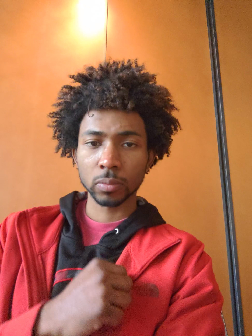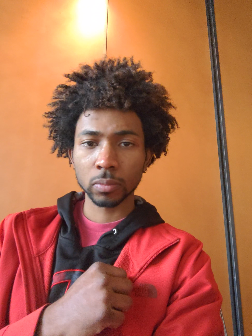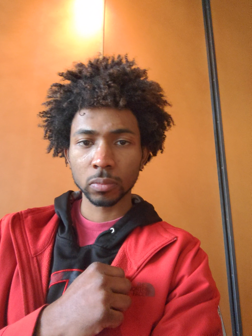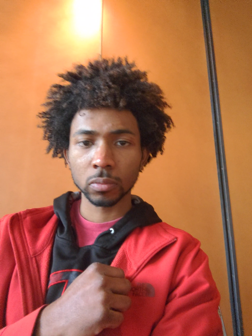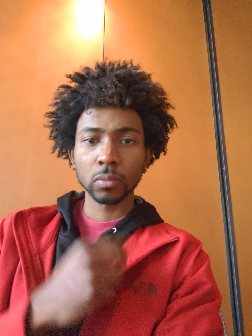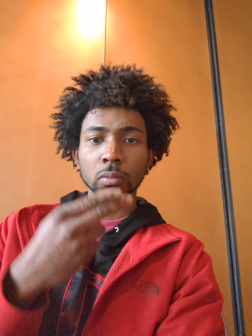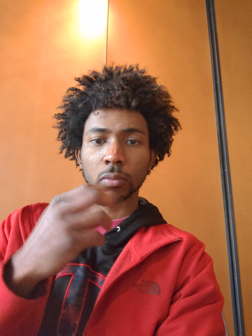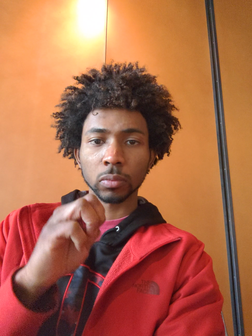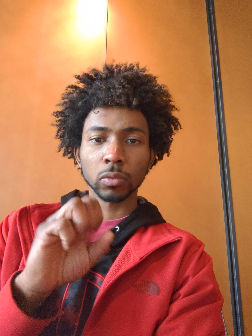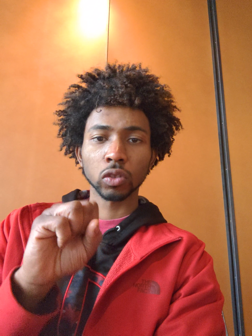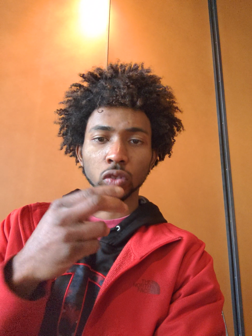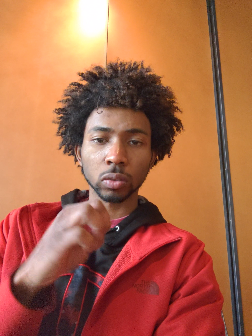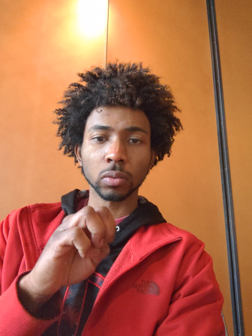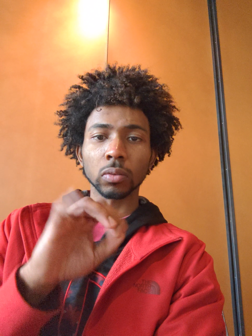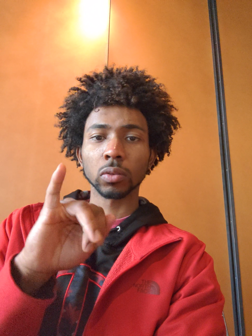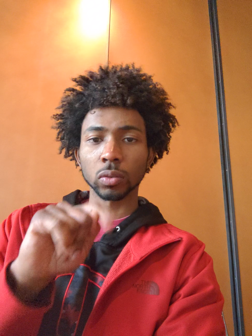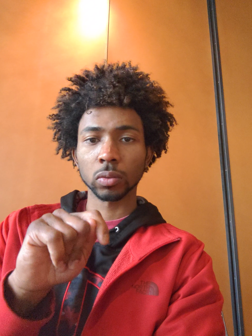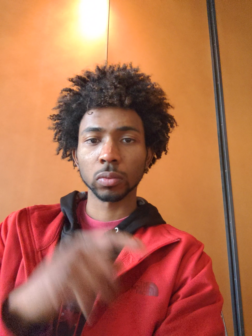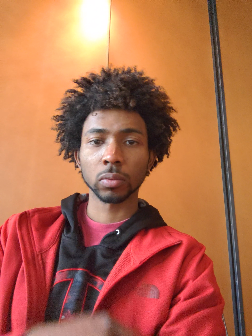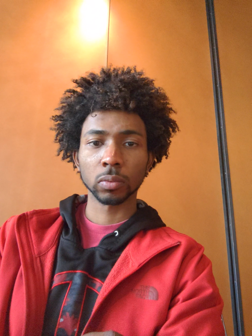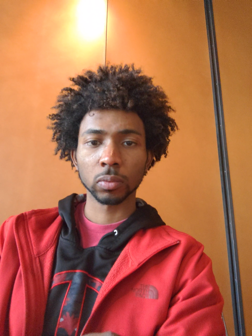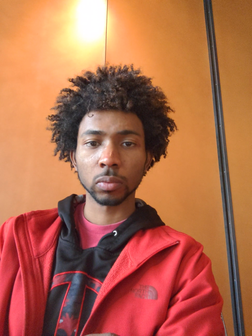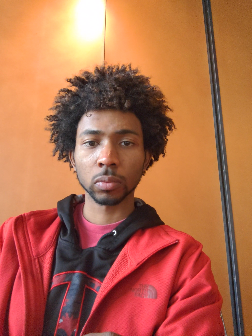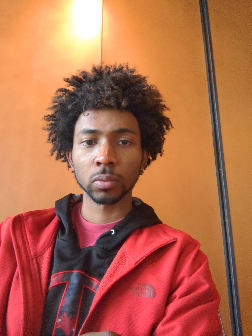he/she/it